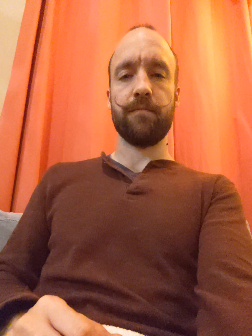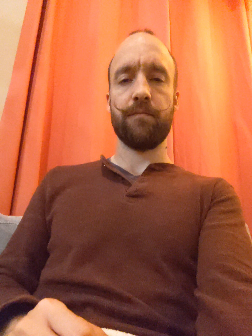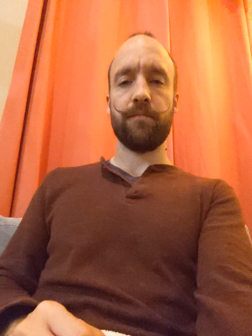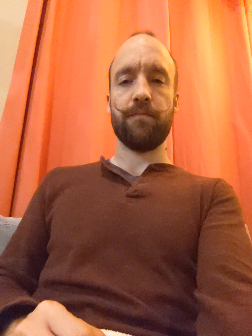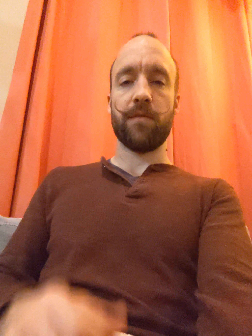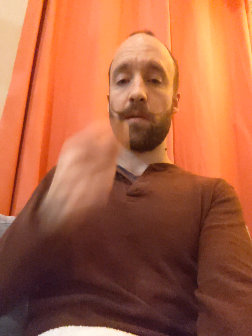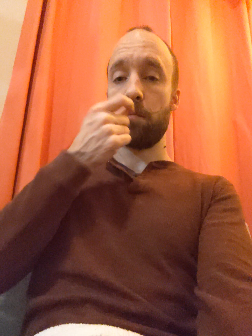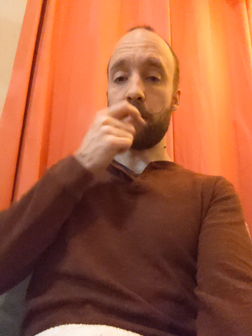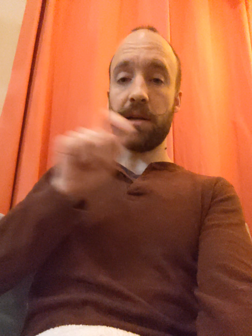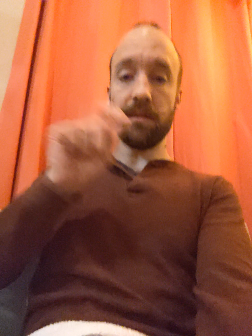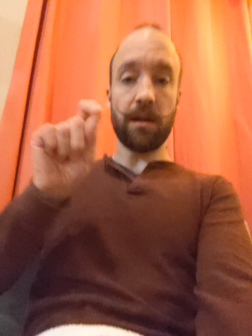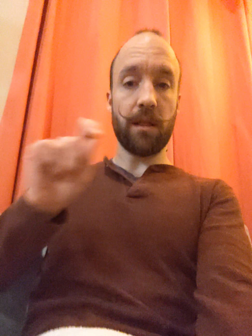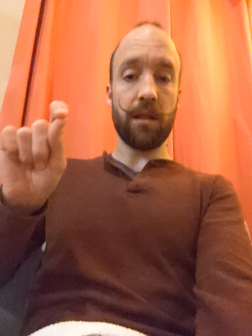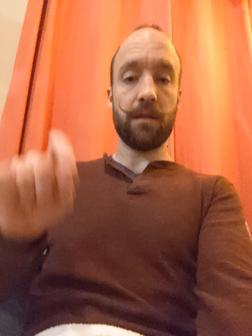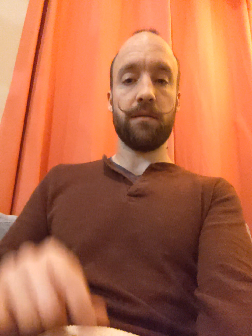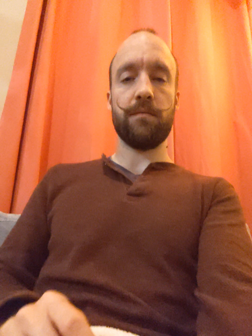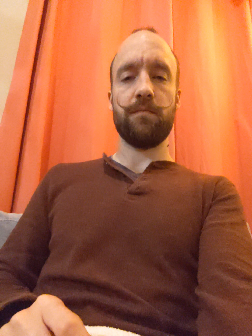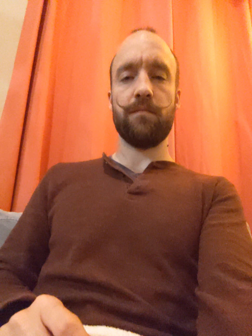pencil